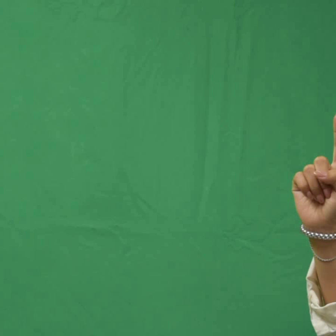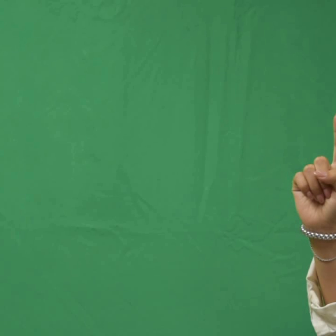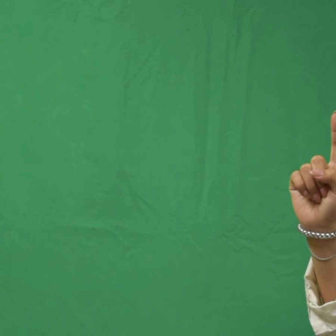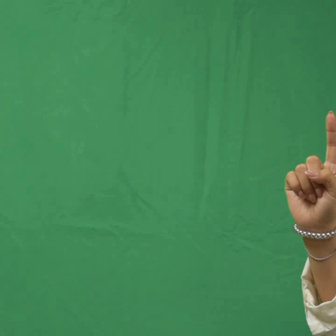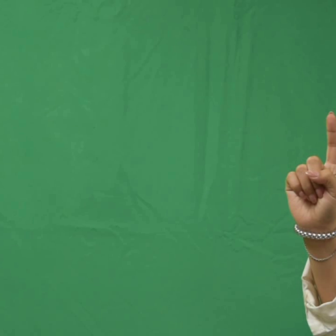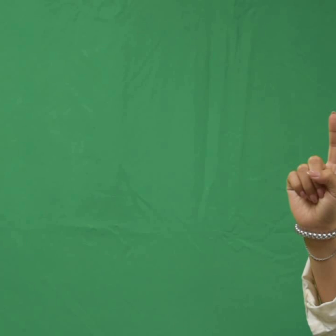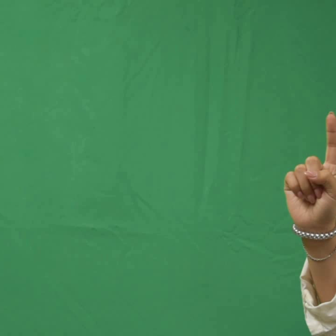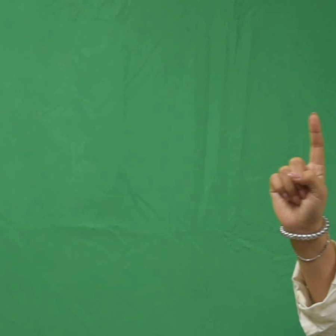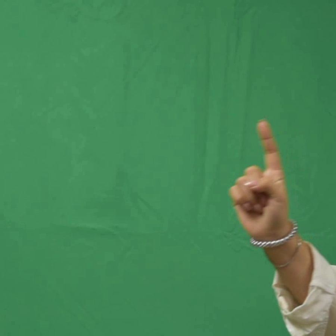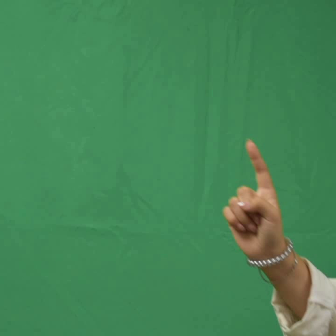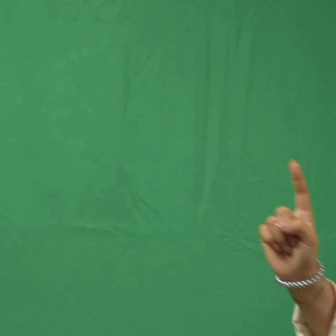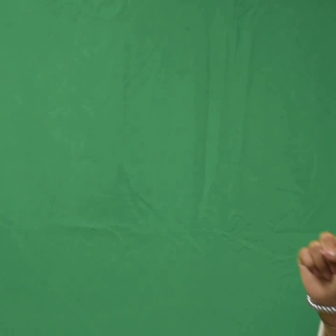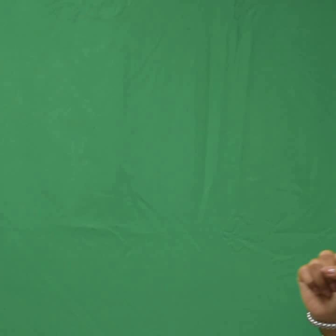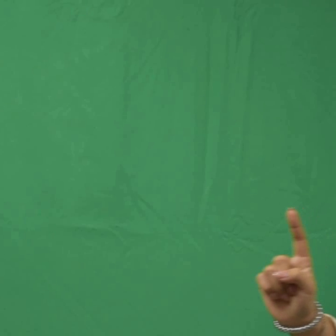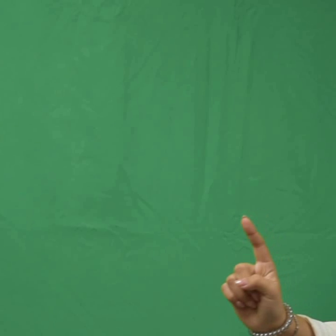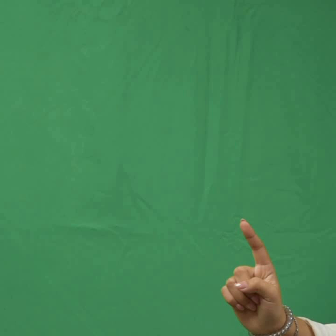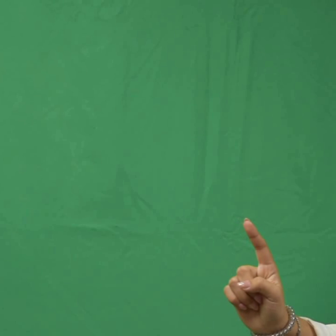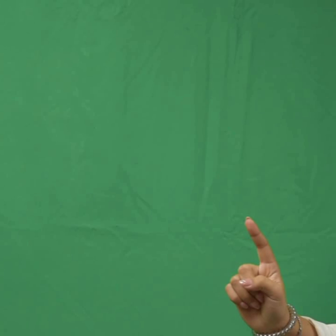Z